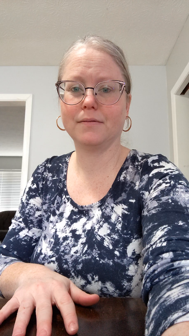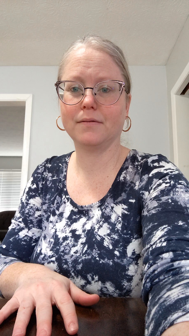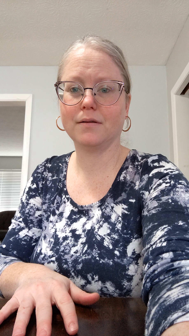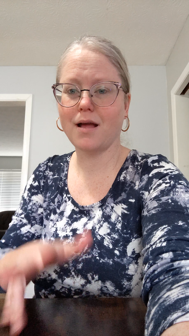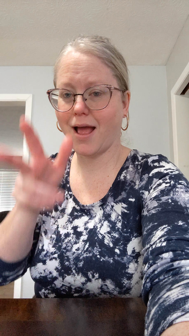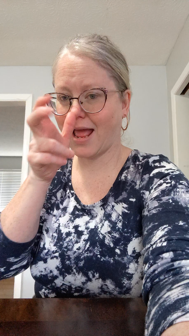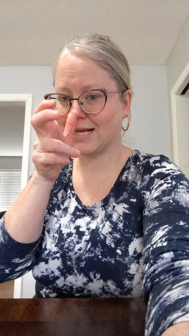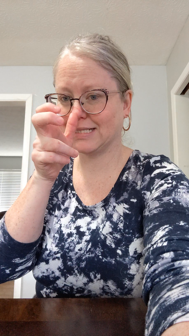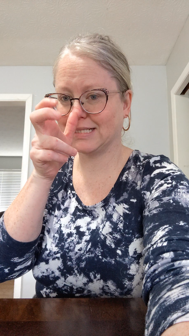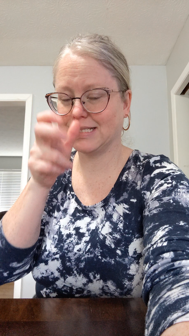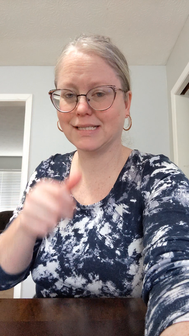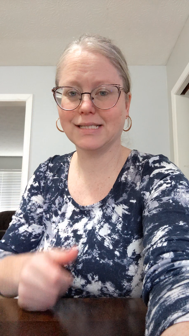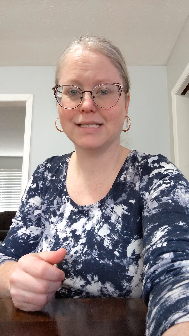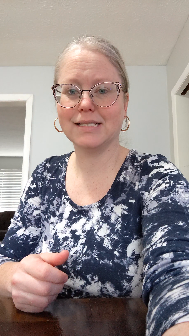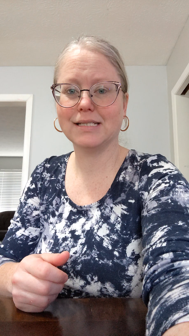ant